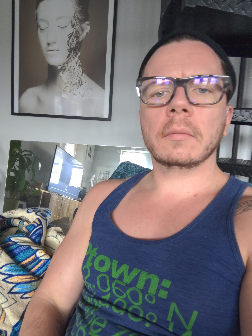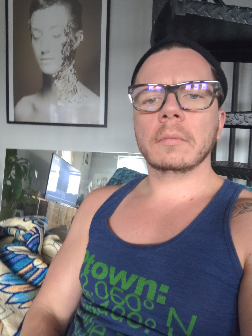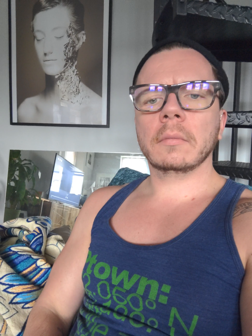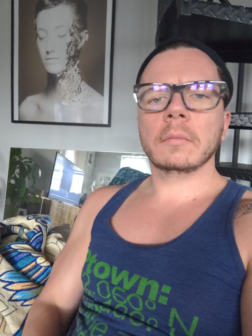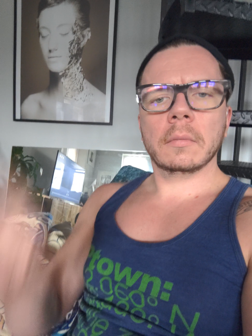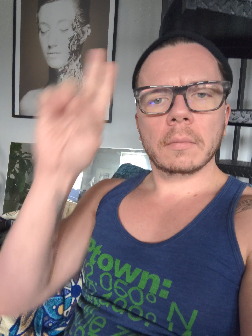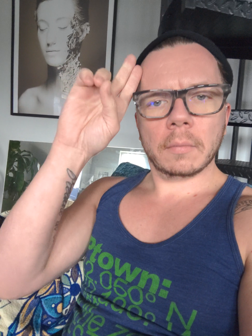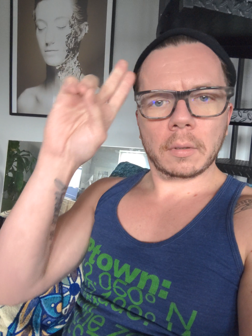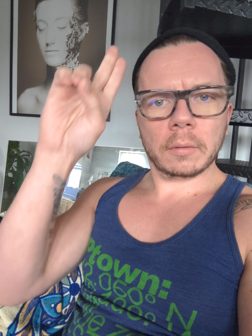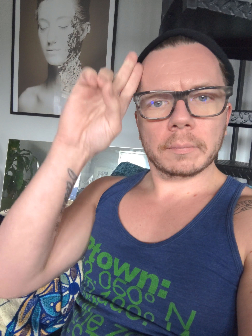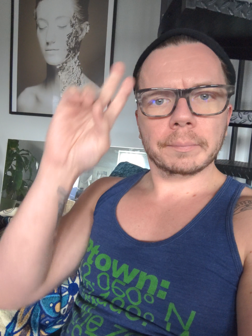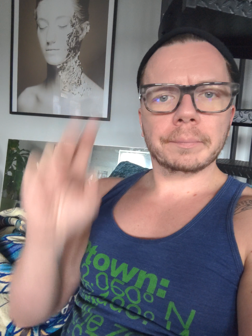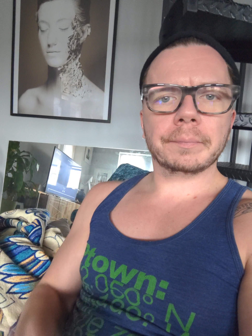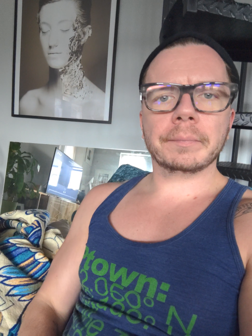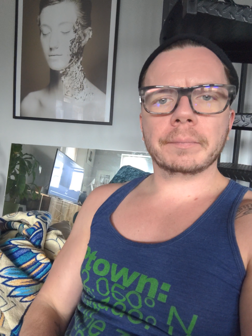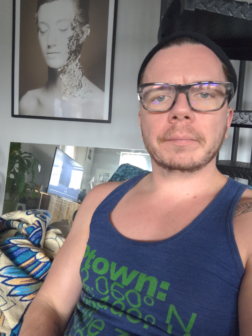uncle